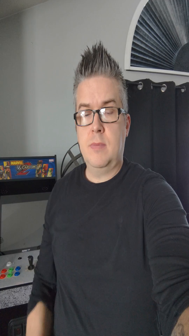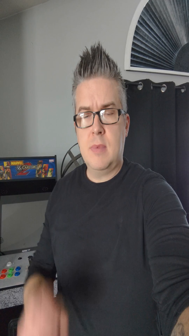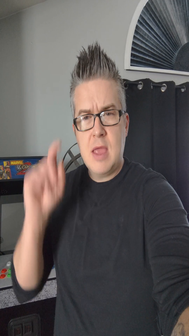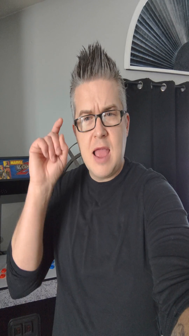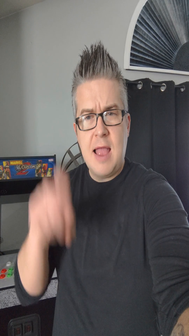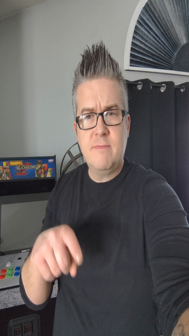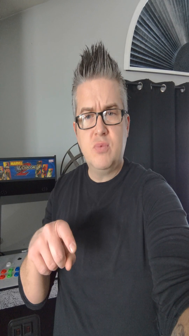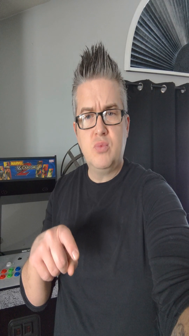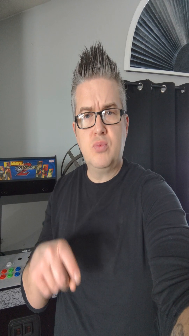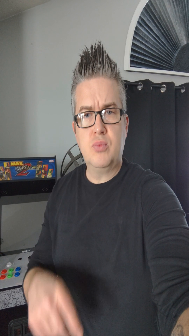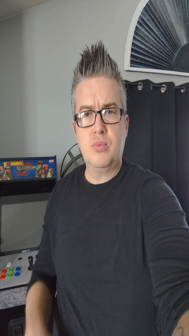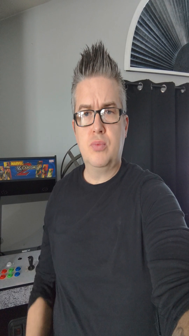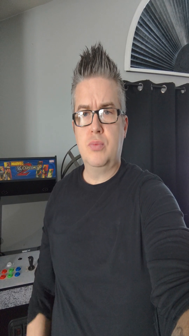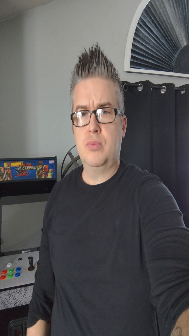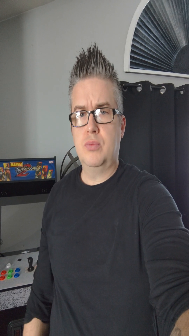have to